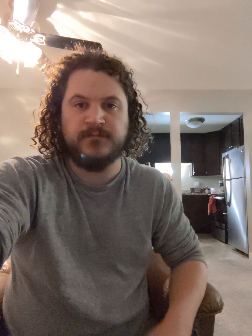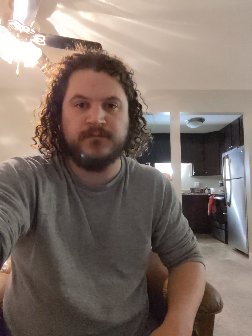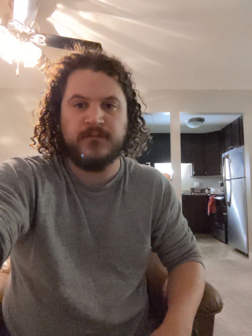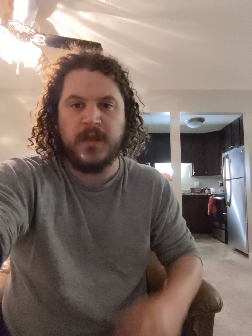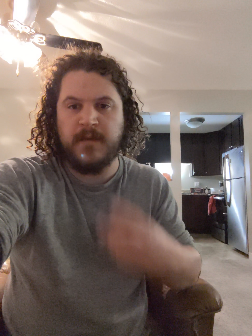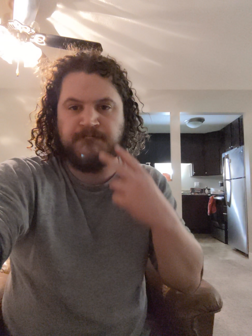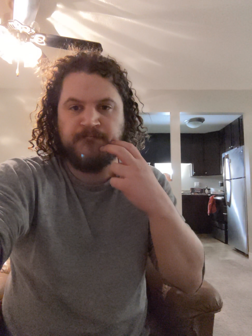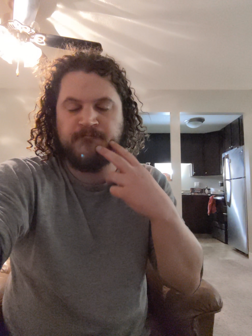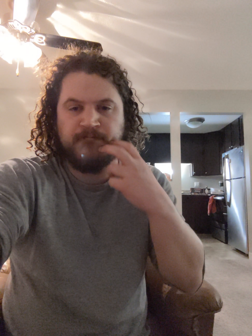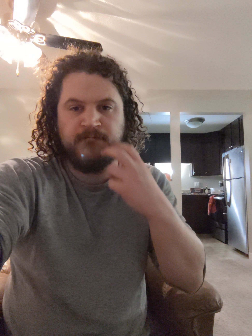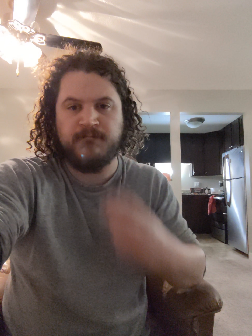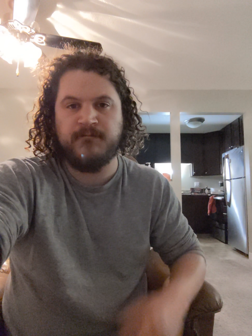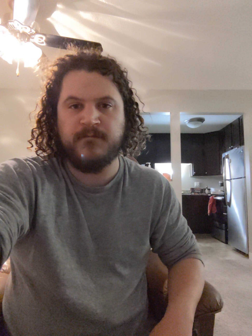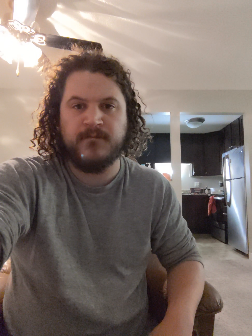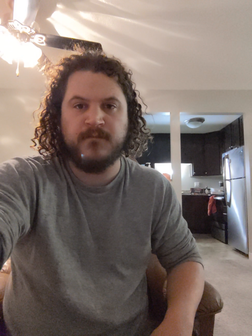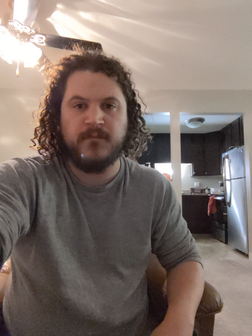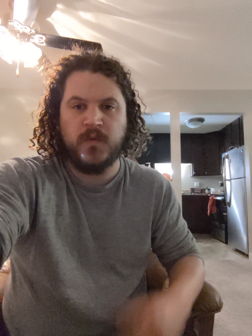gum